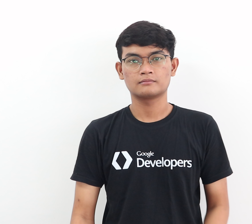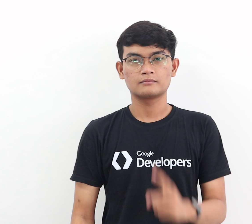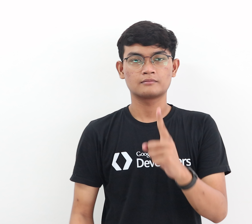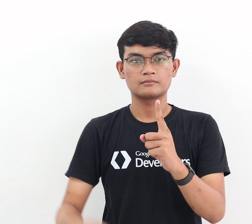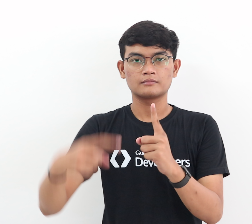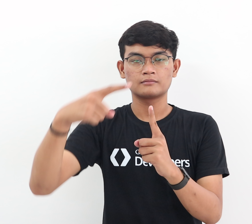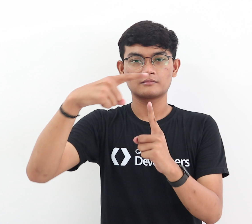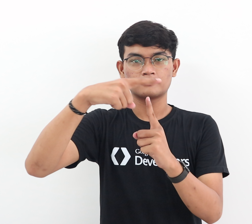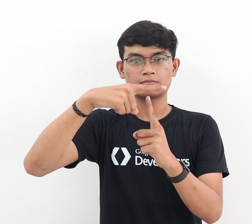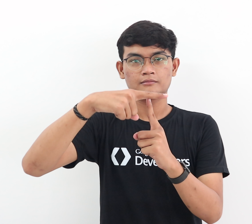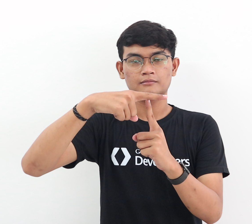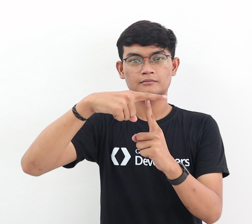T